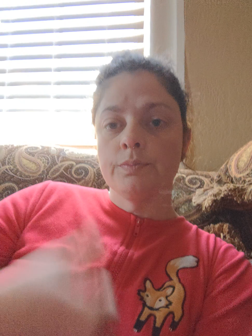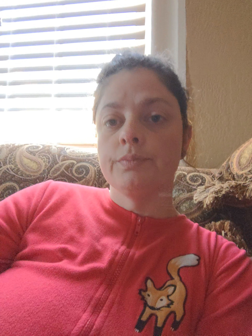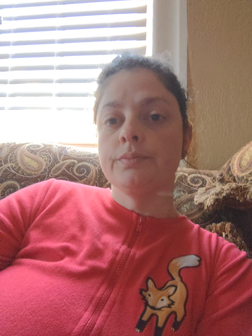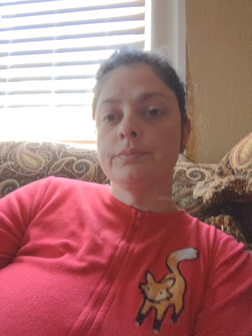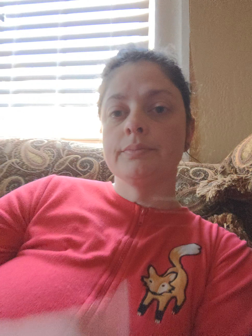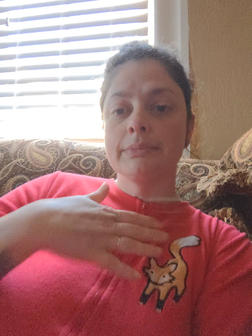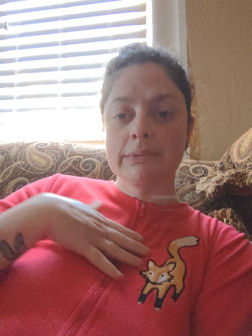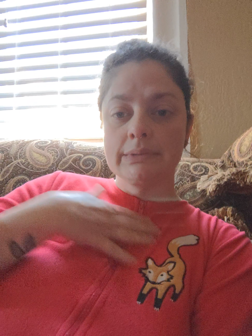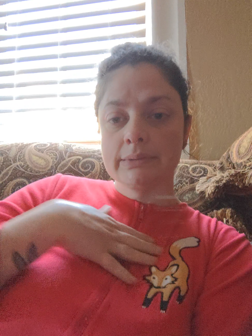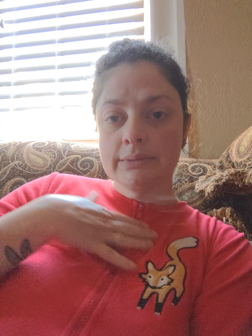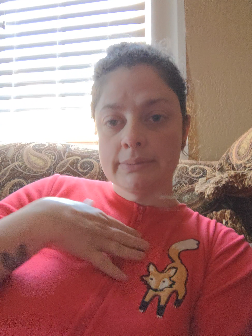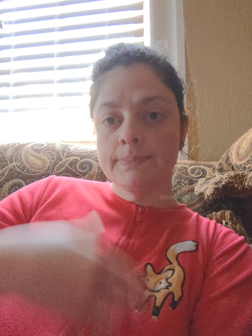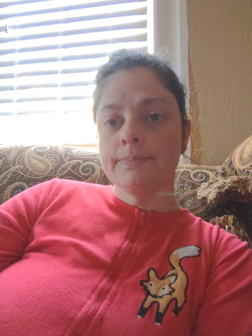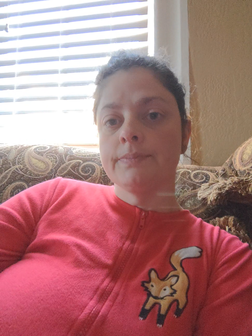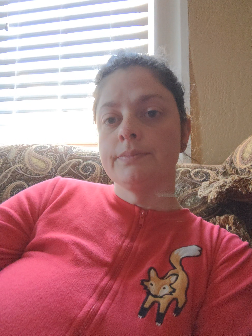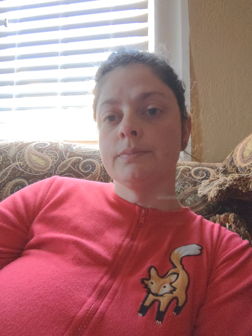please